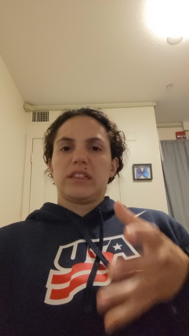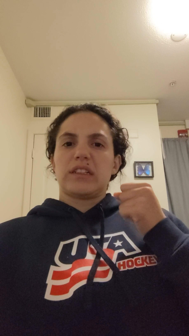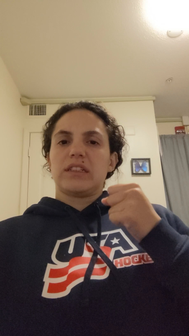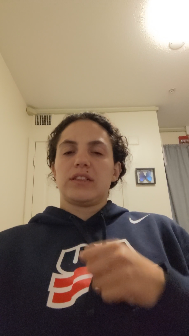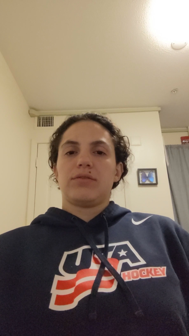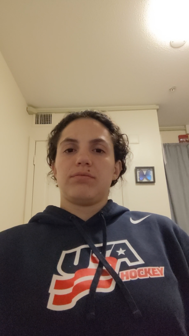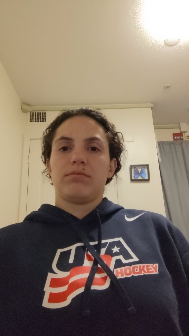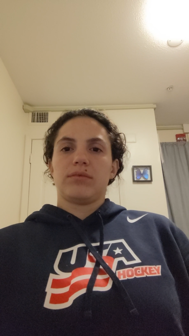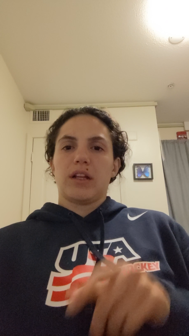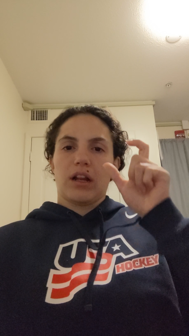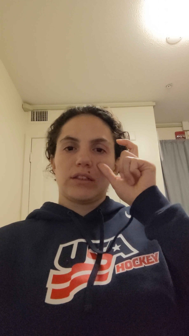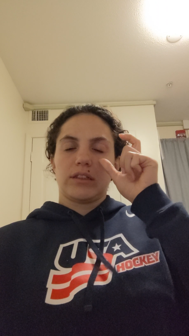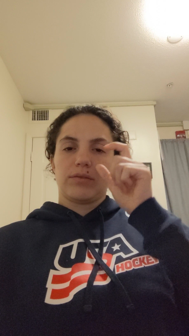glasses